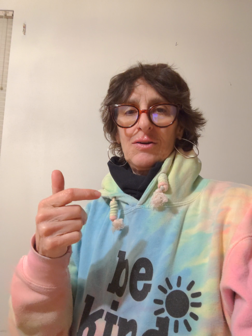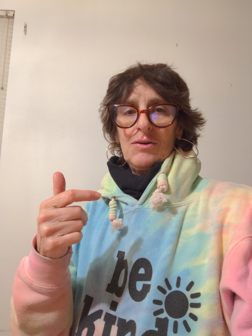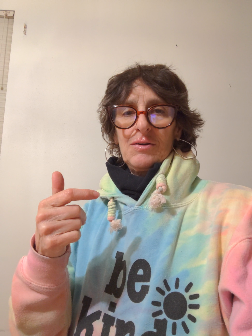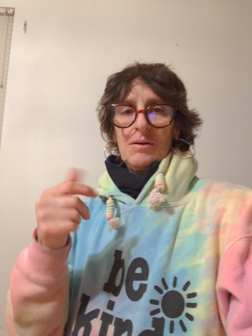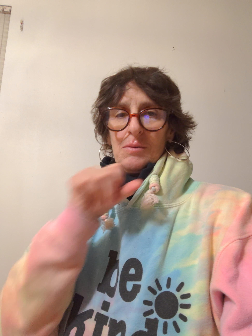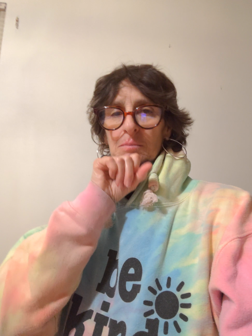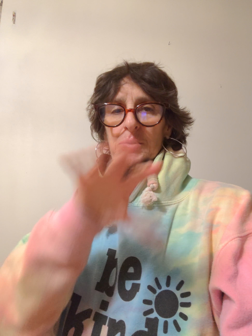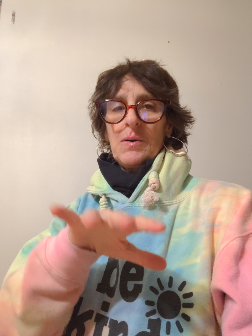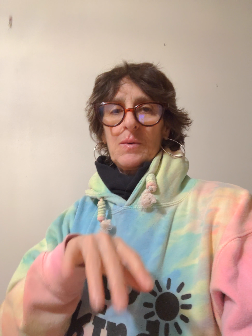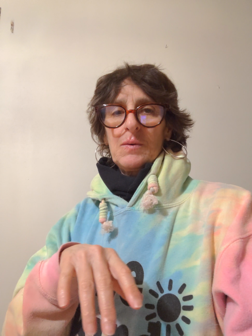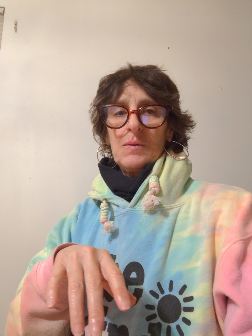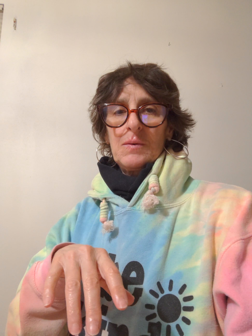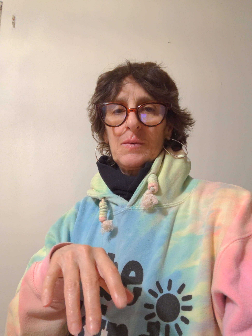blow